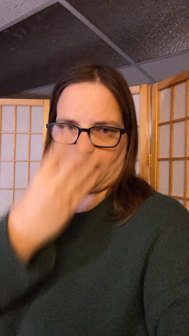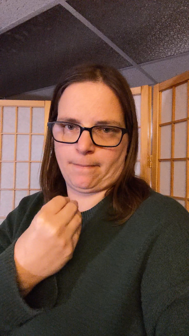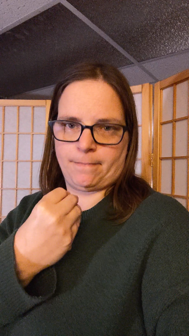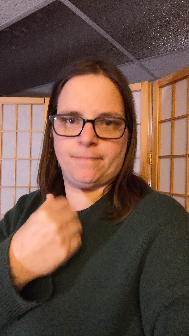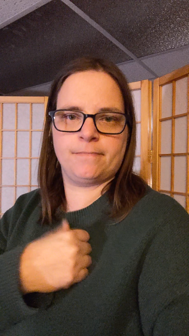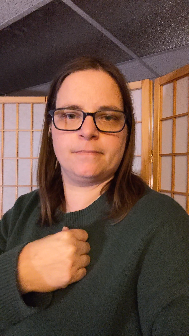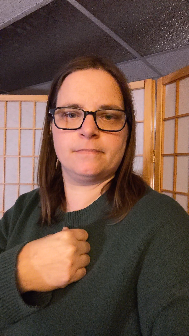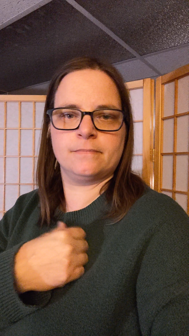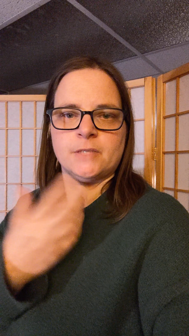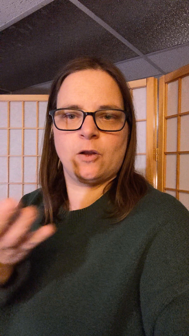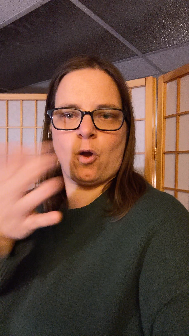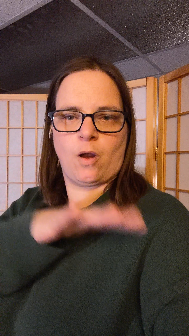cover